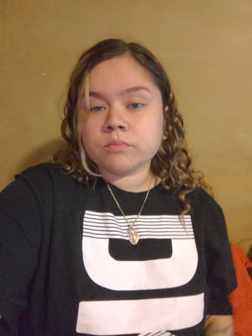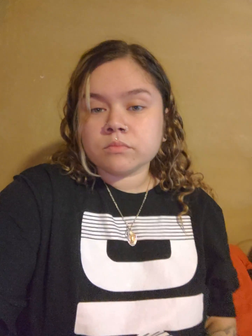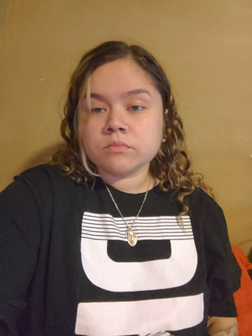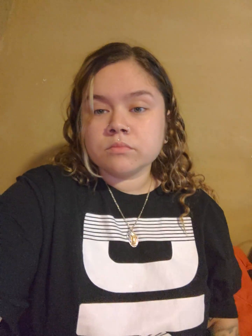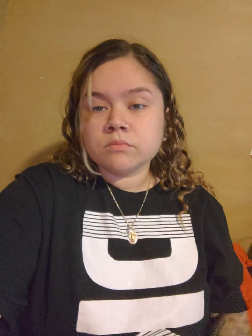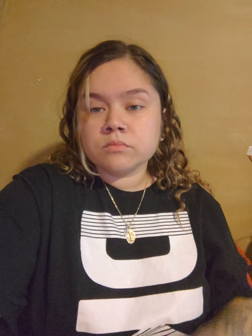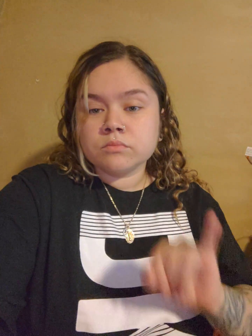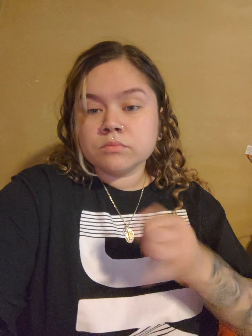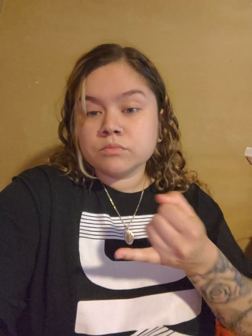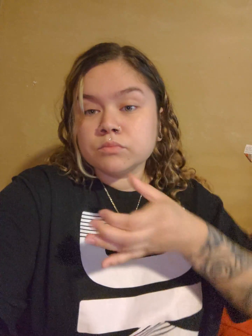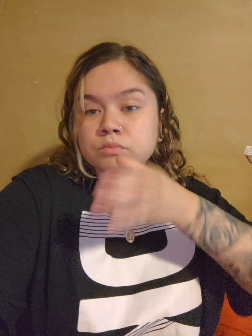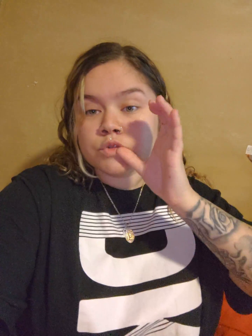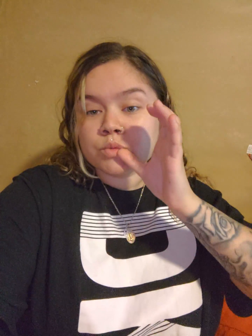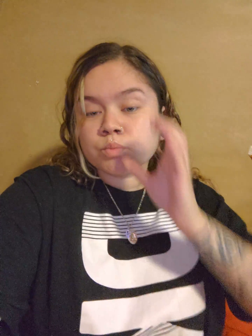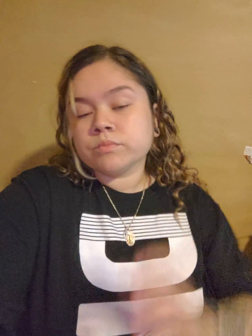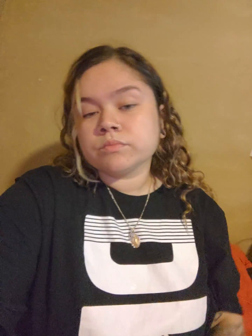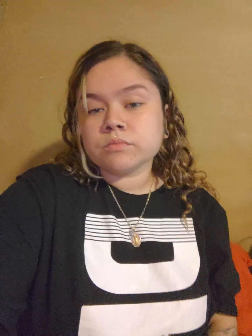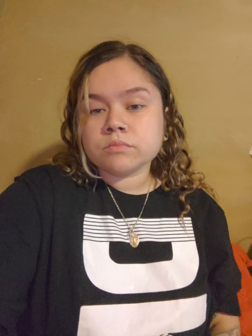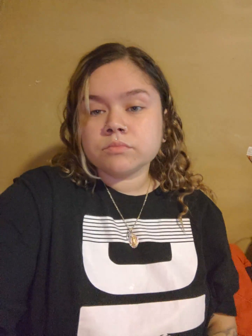juice